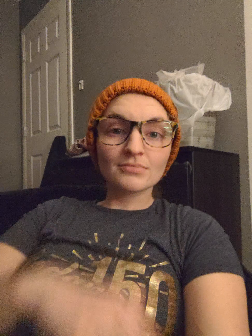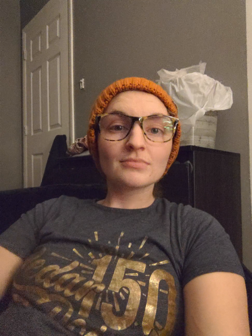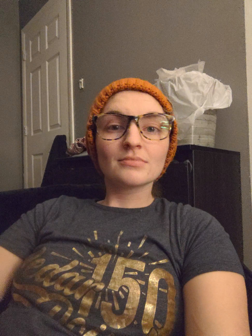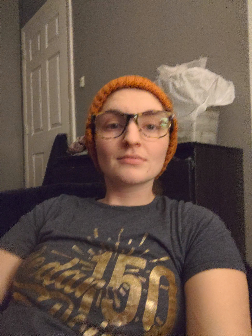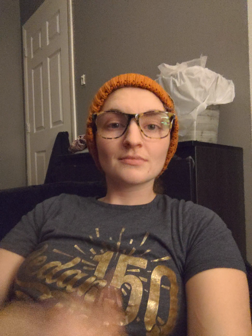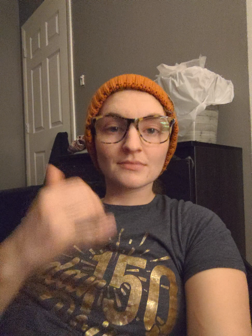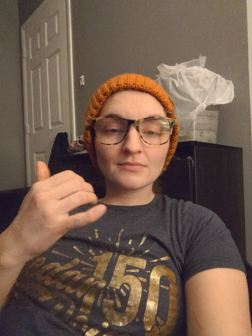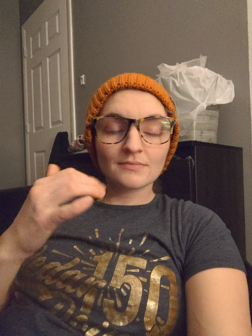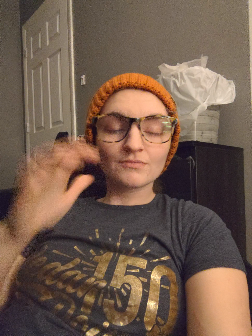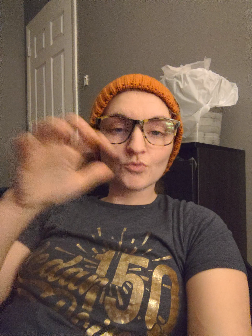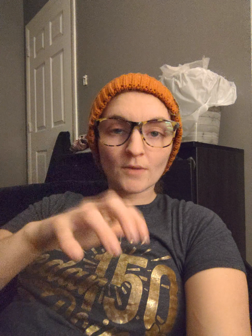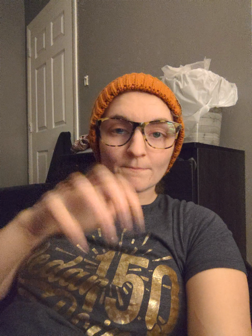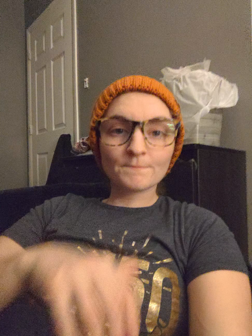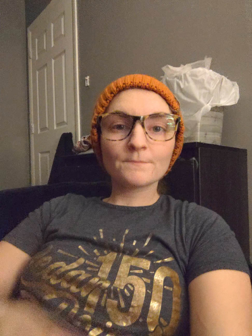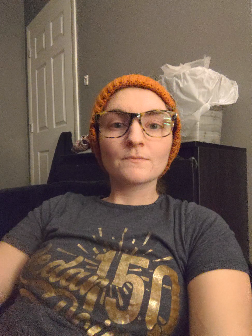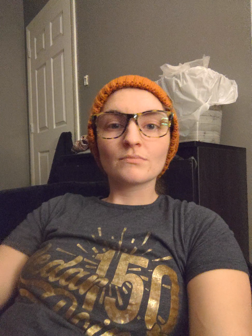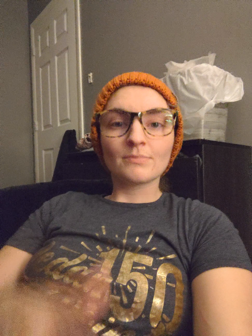alligator